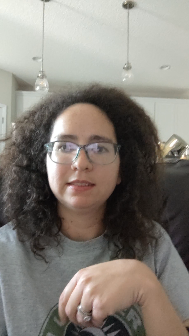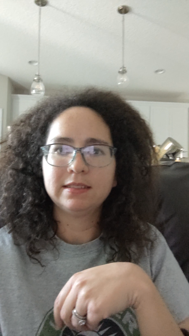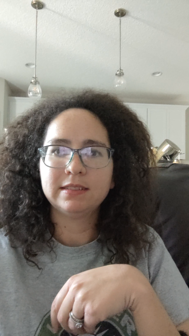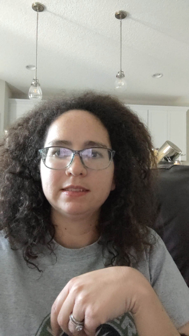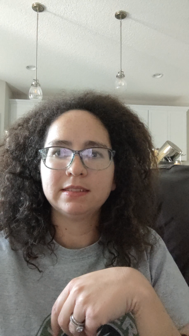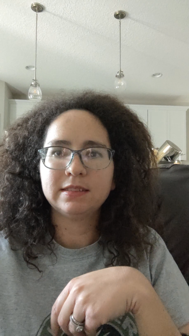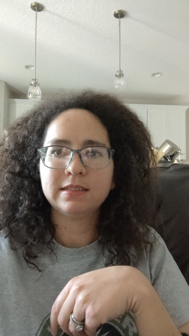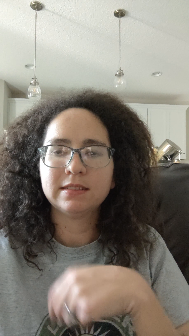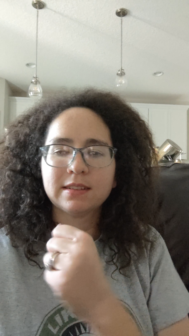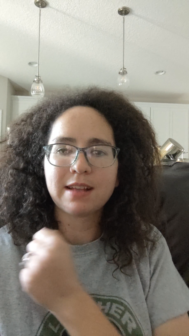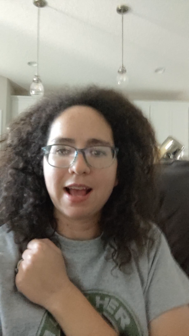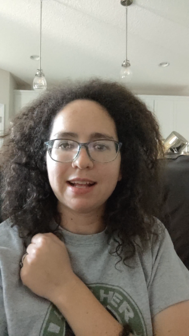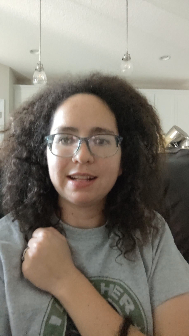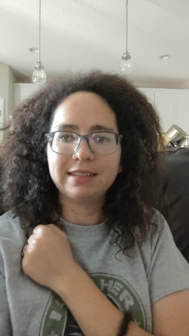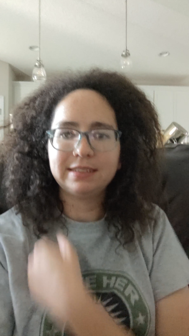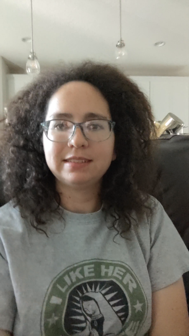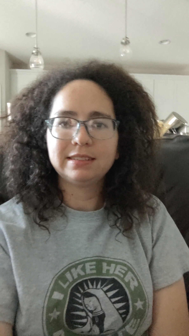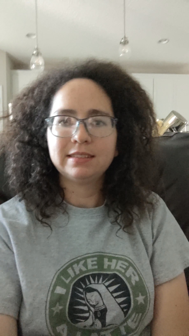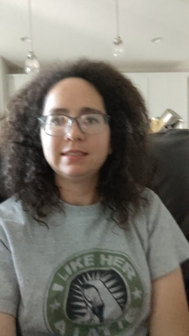love